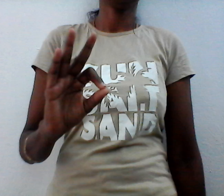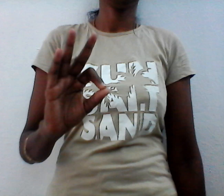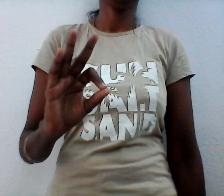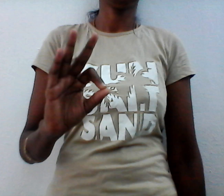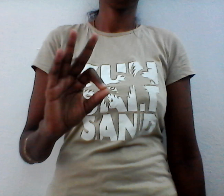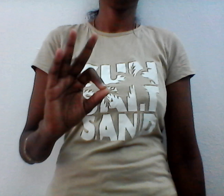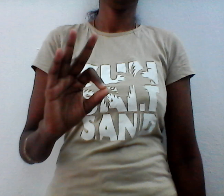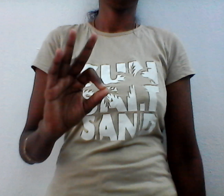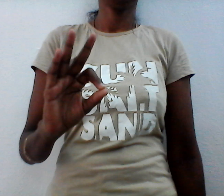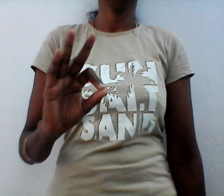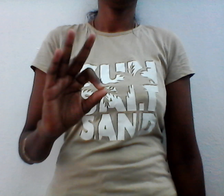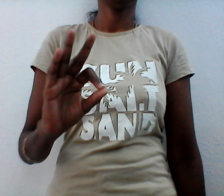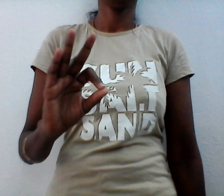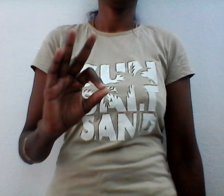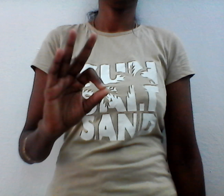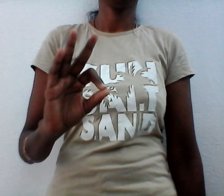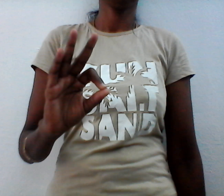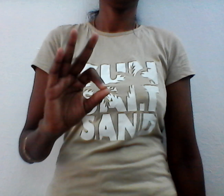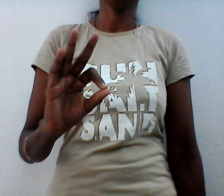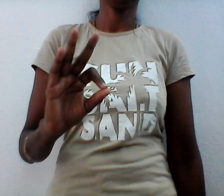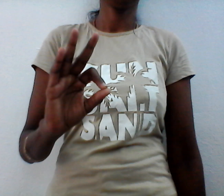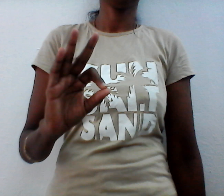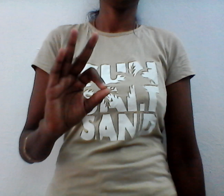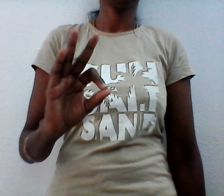ഒ